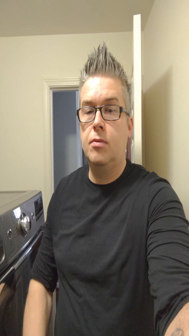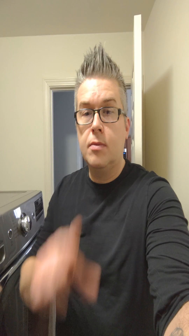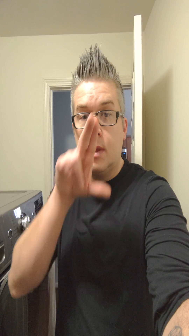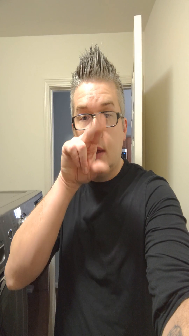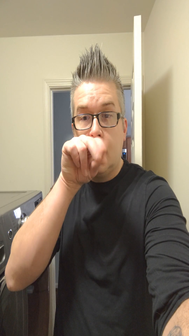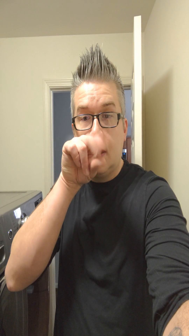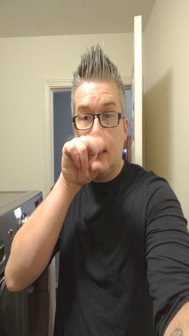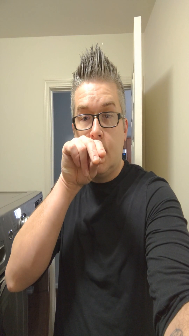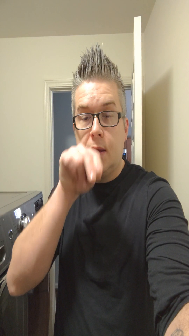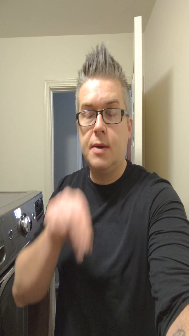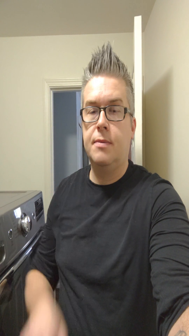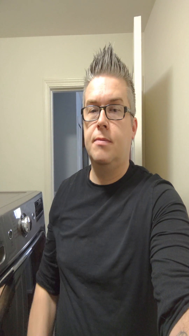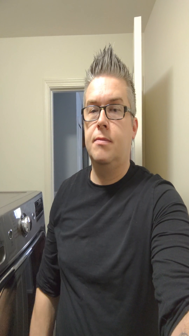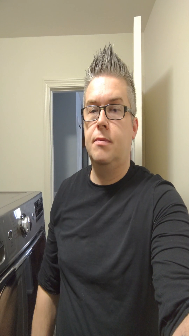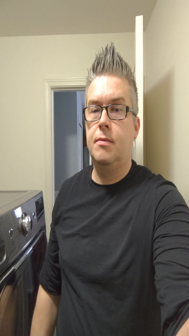duck